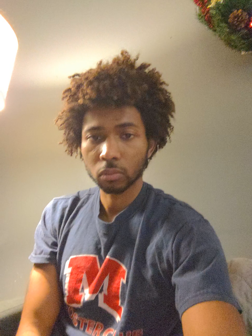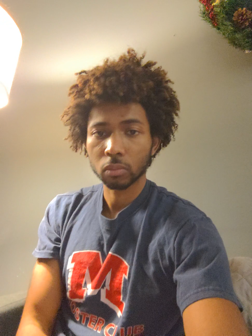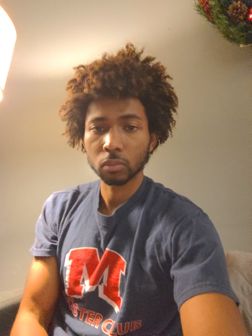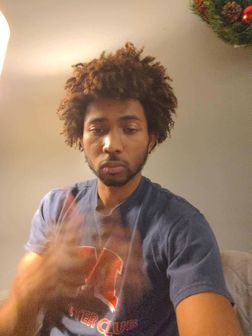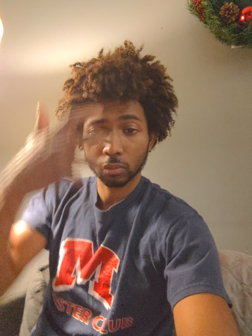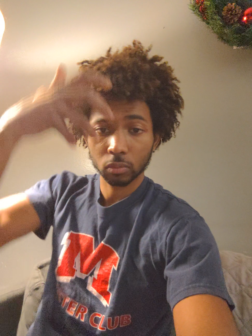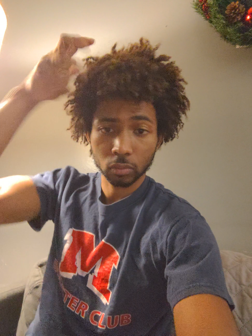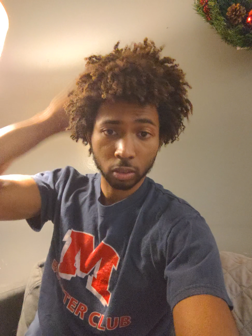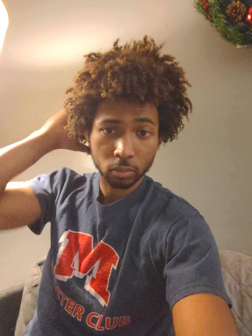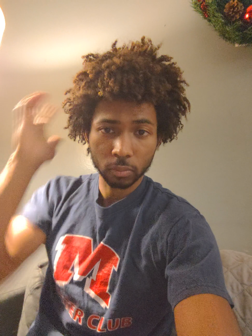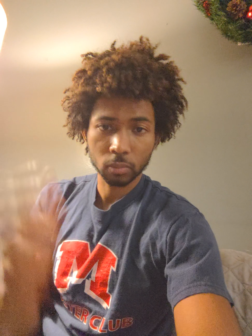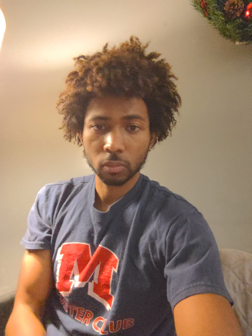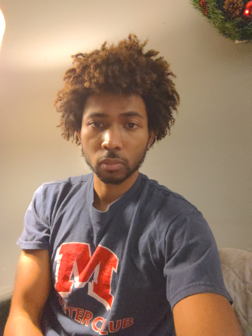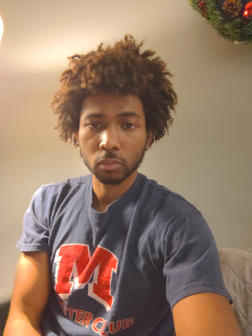lion